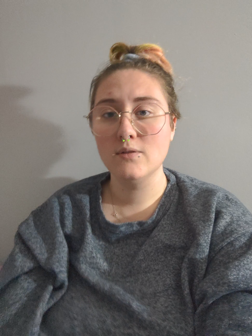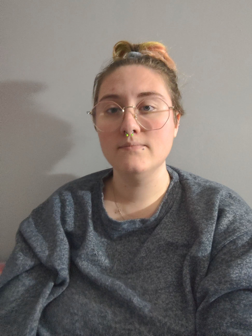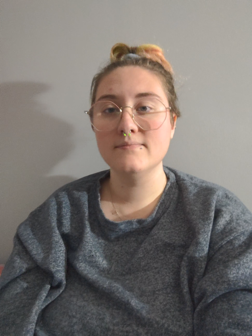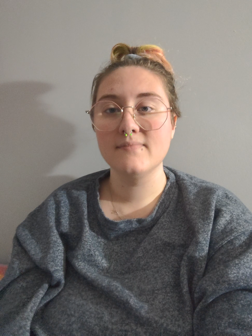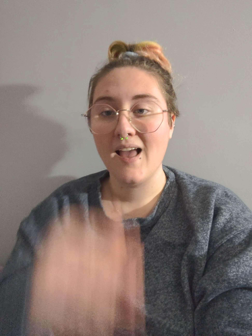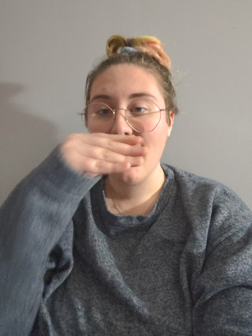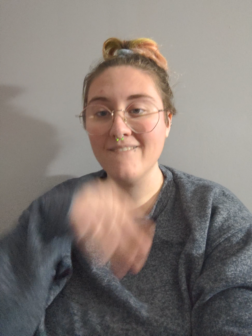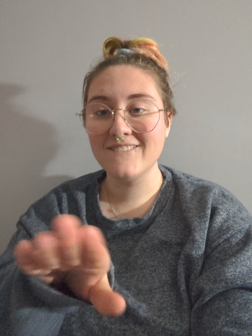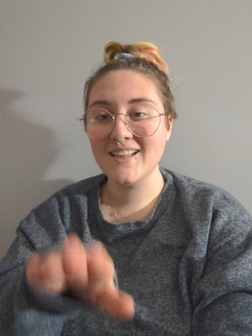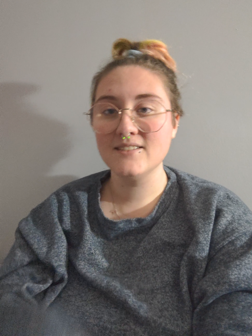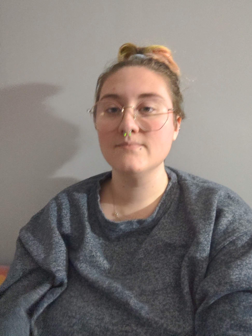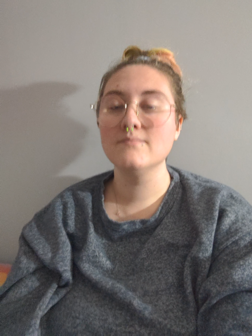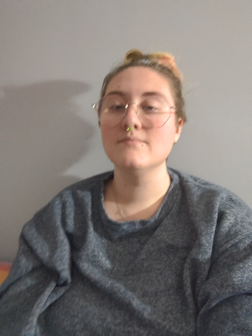elephant